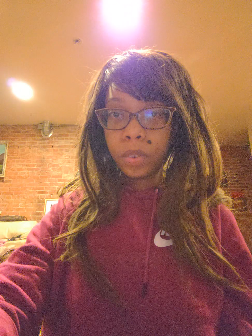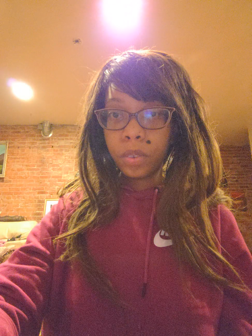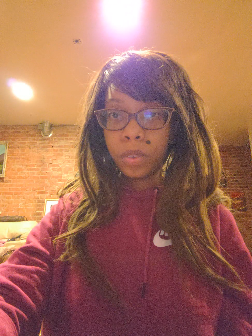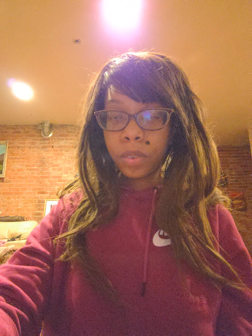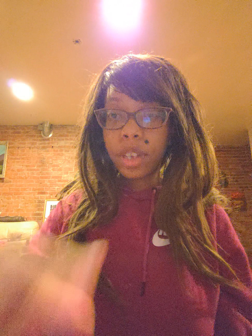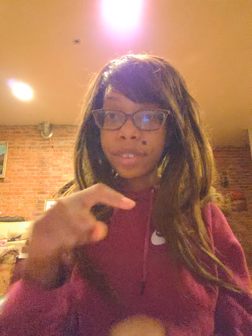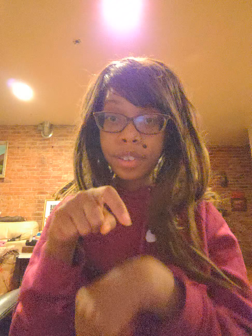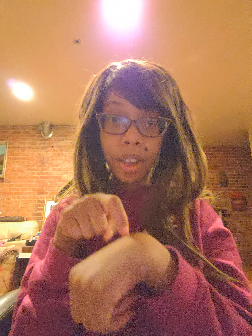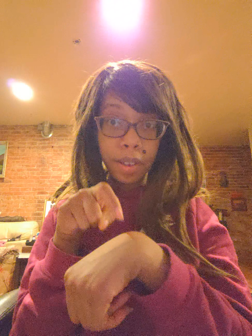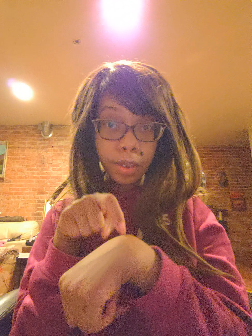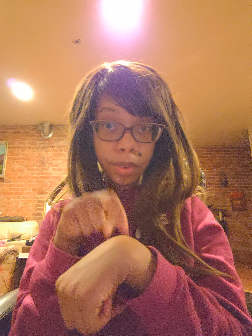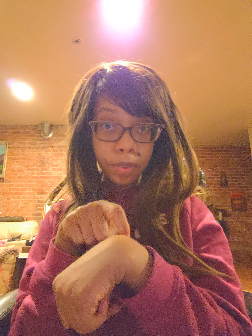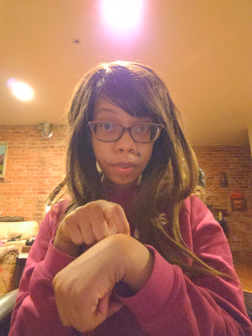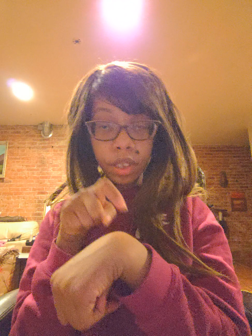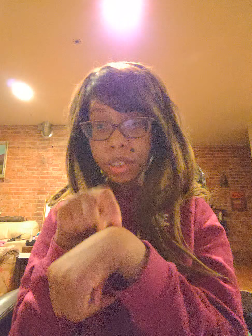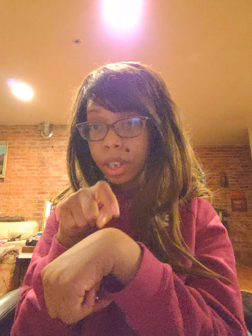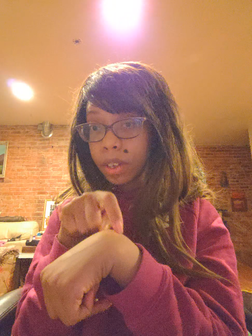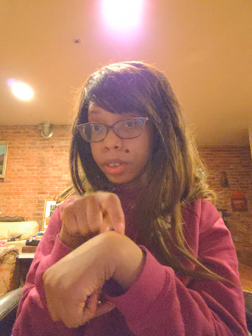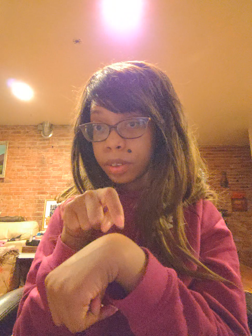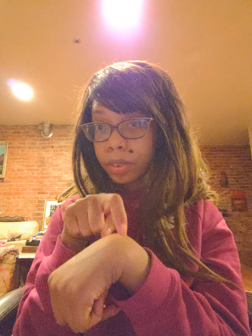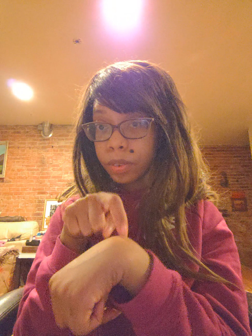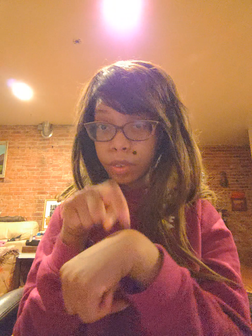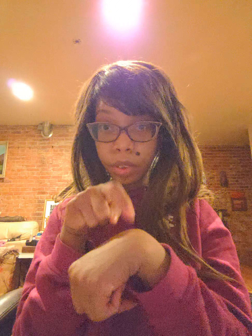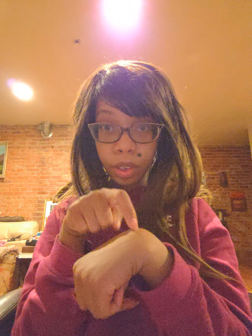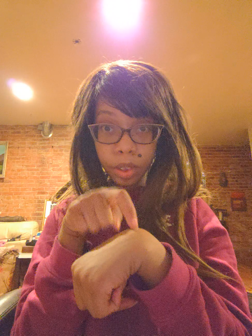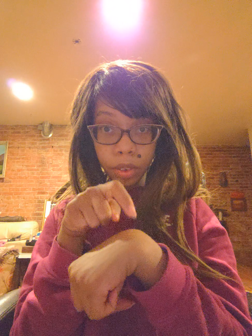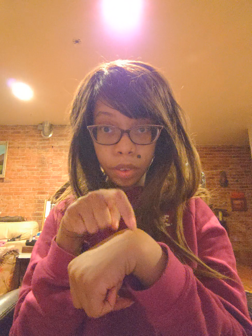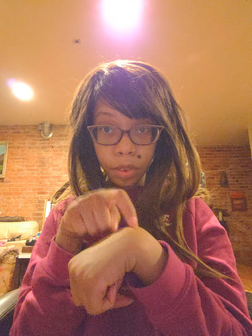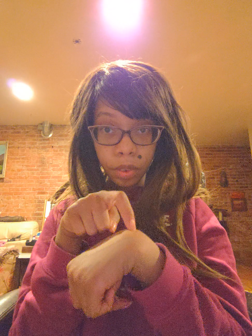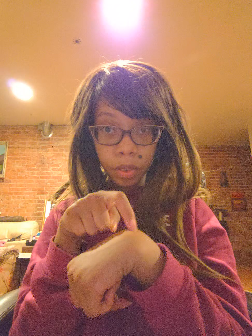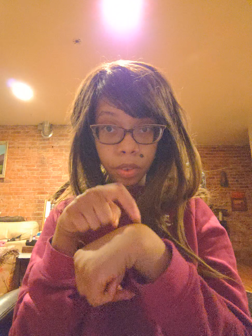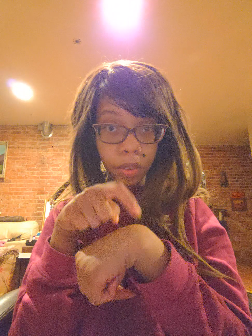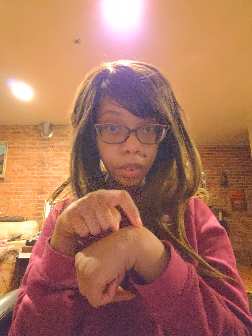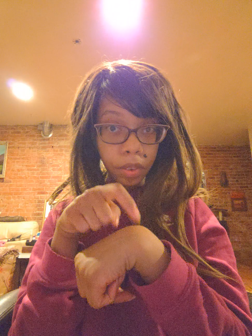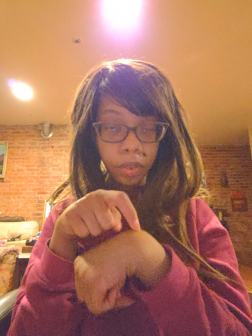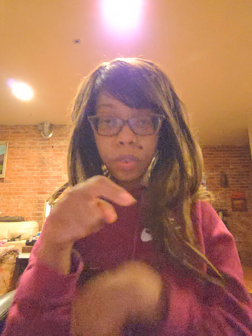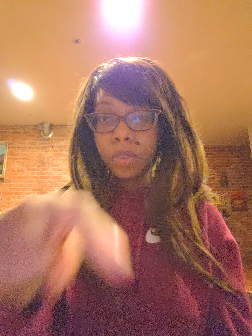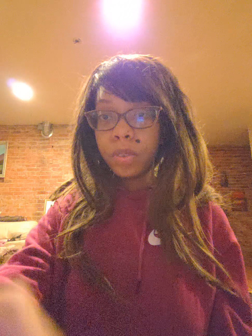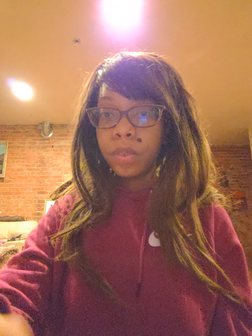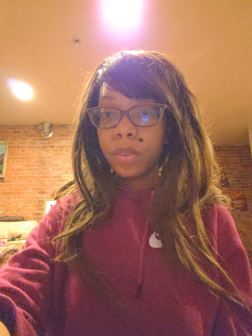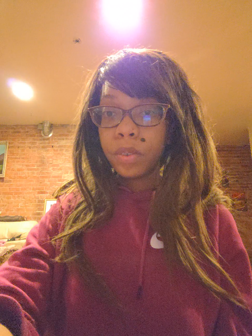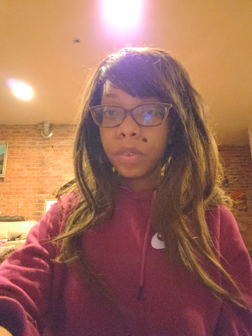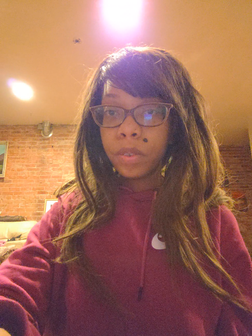time